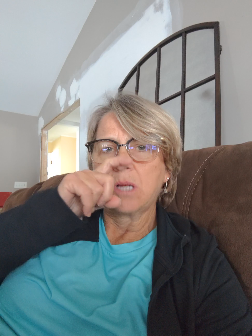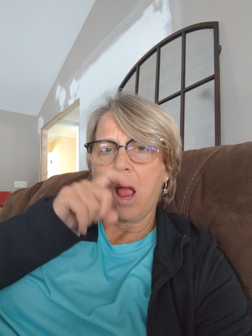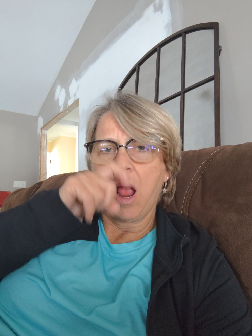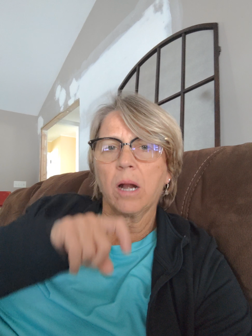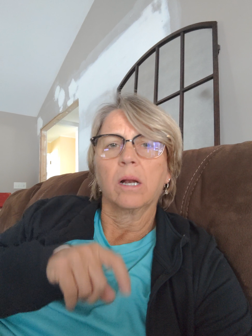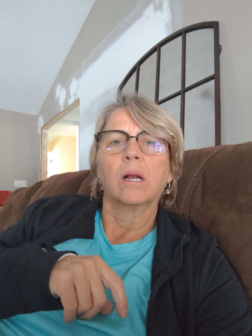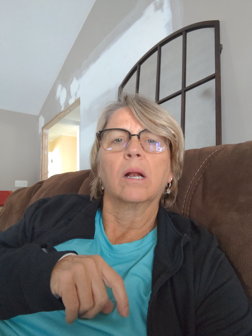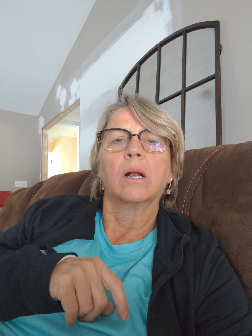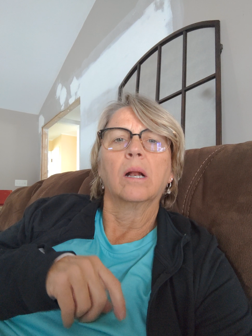doll